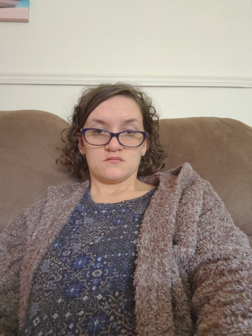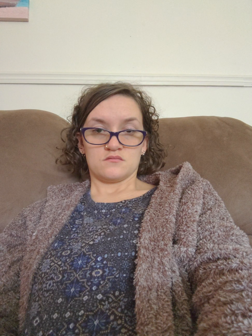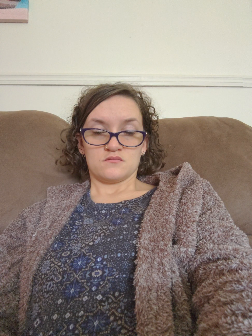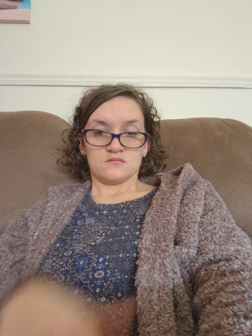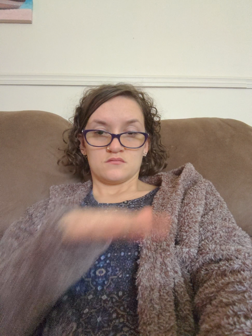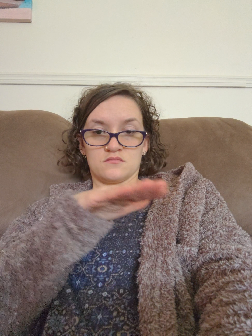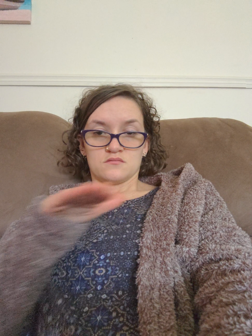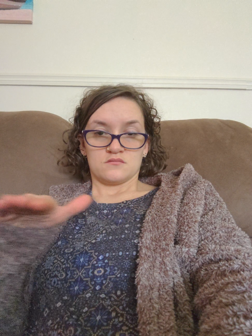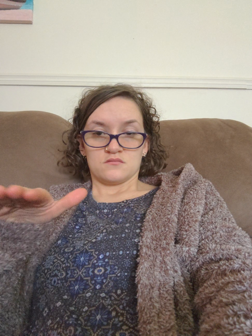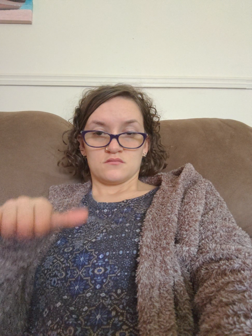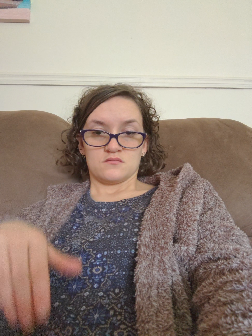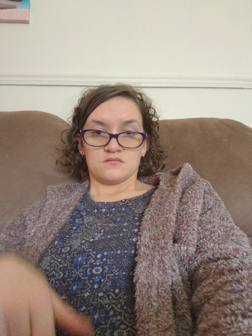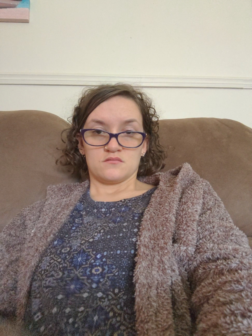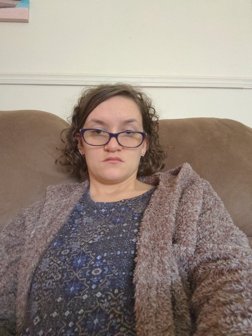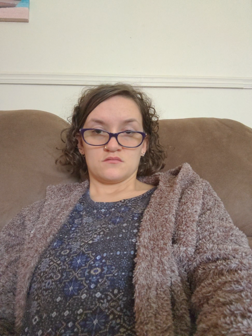clean